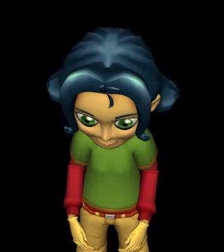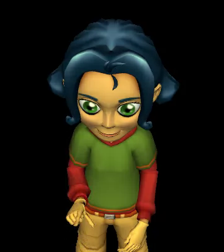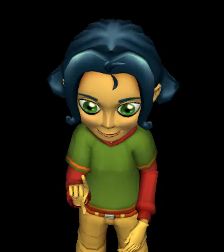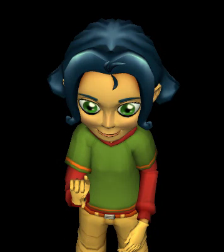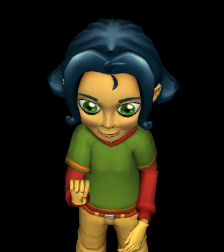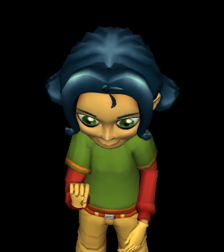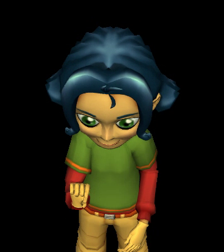20